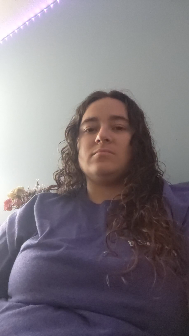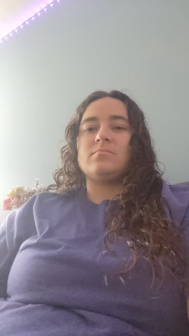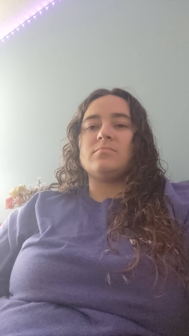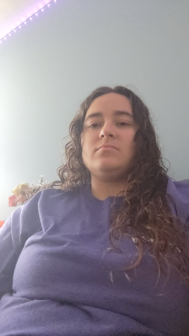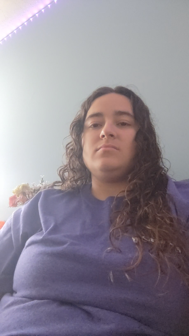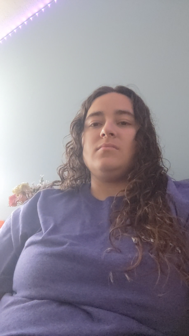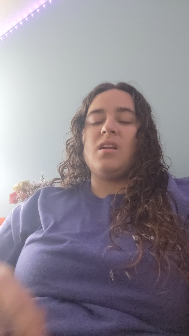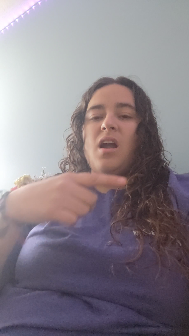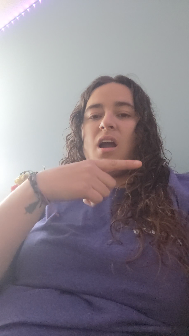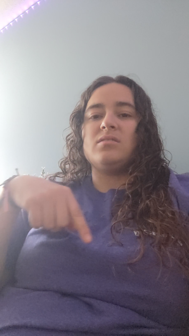cut